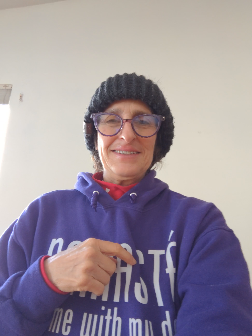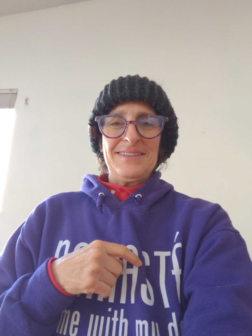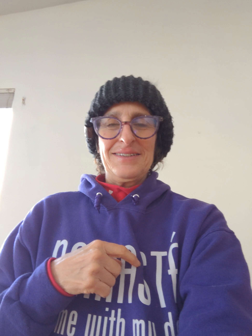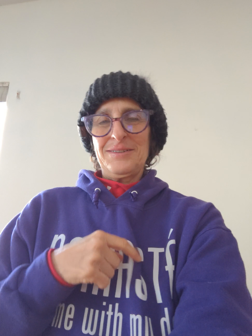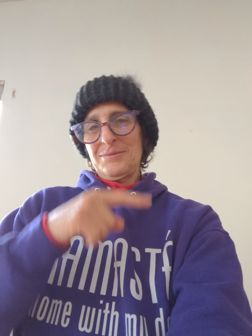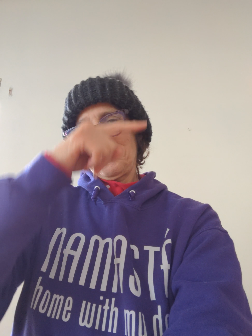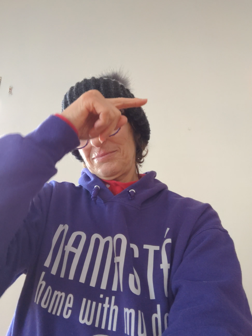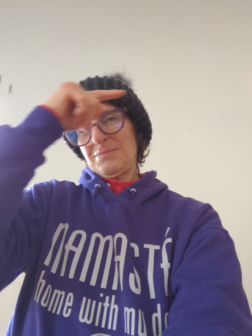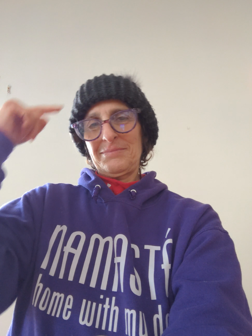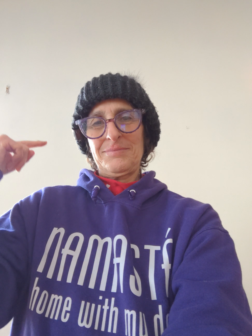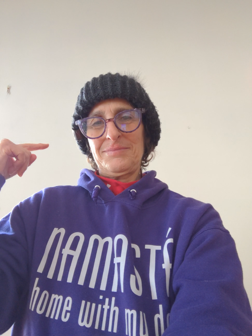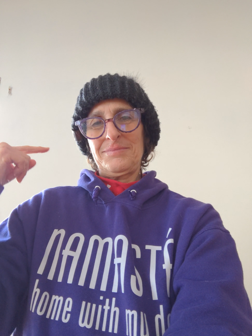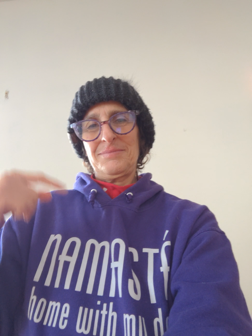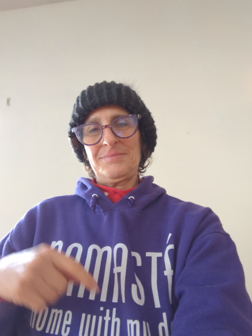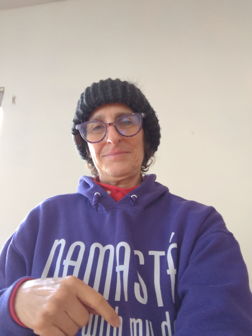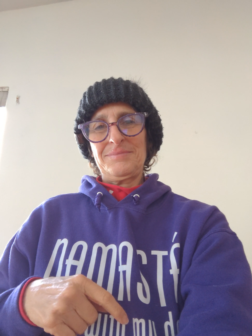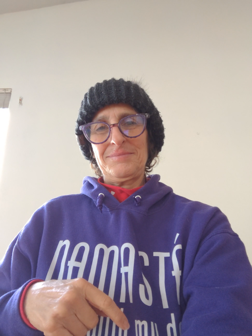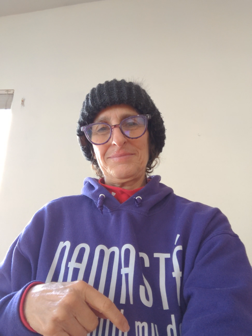black